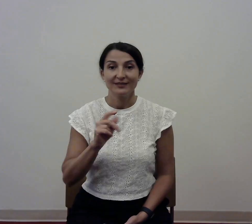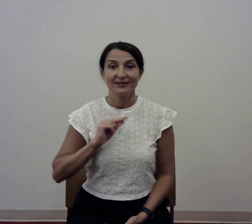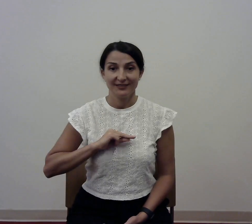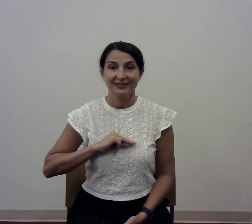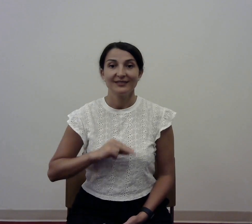işsiz